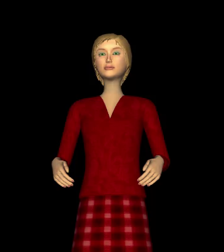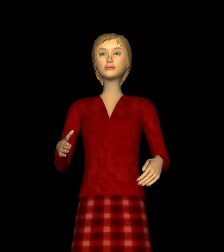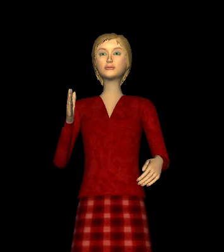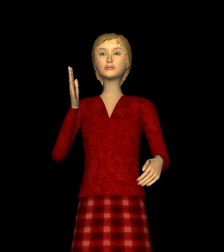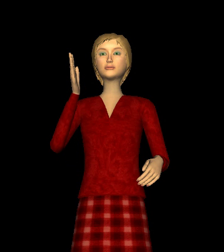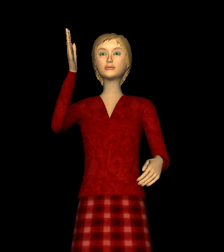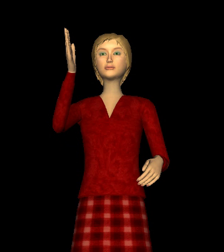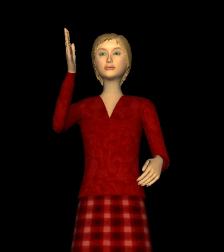مستقبل